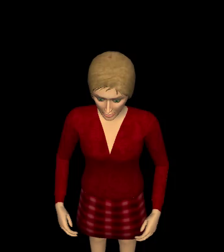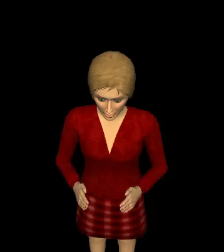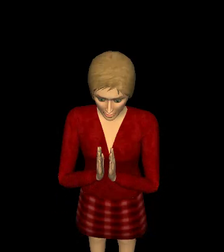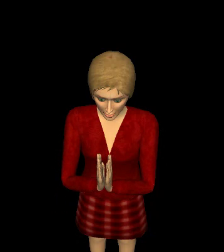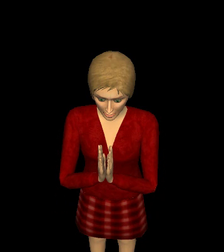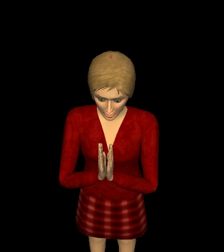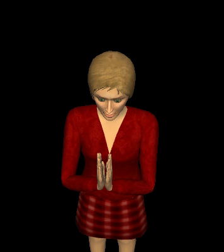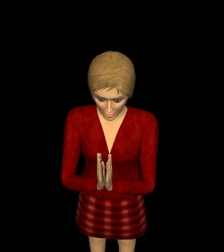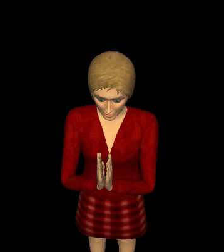يتوسل